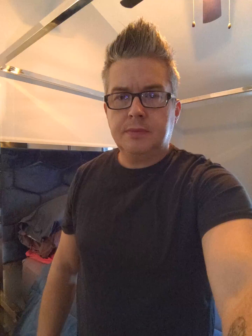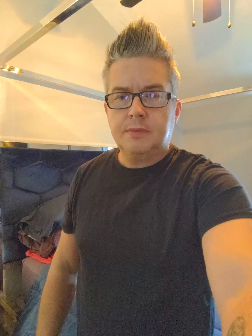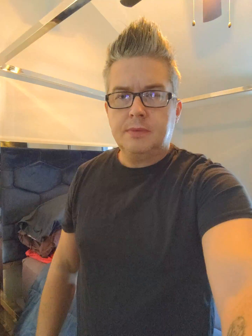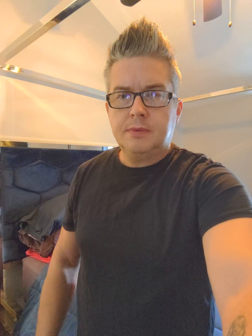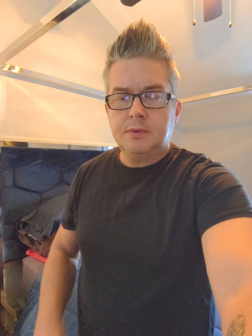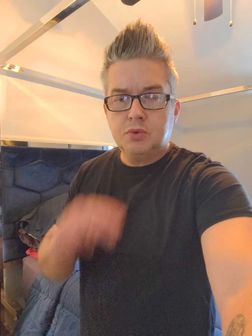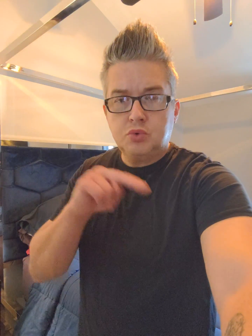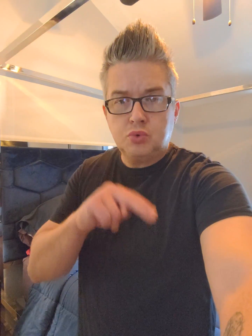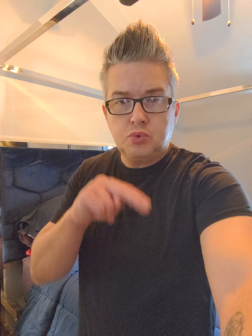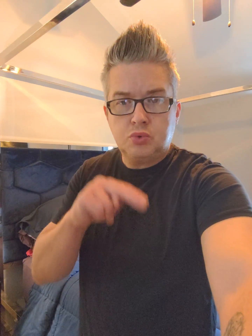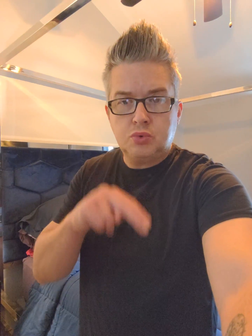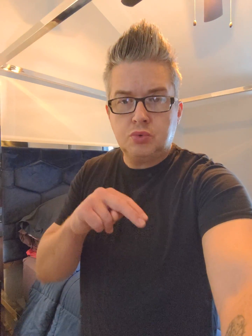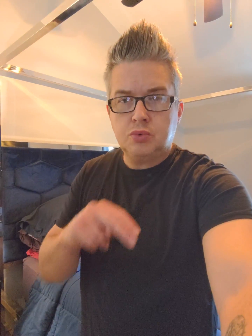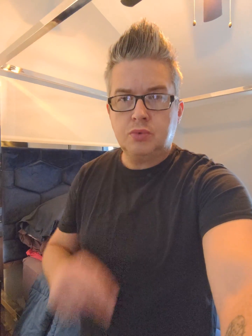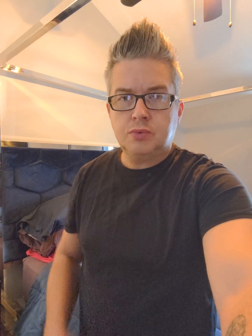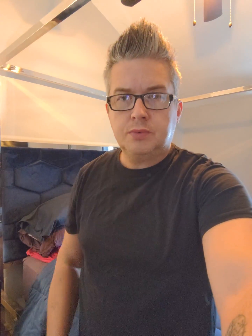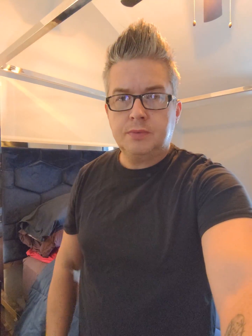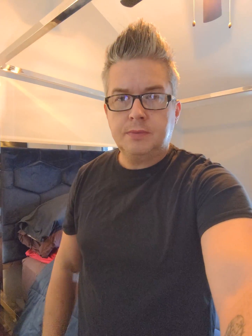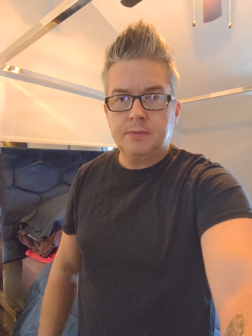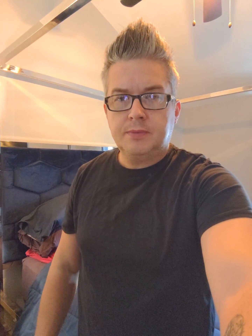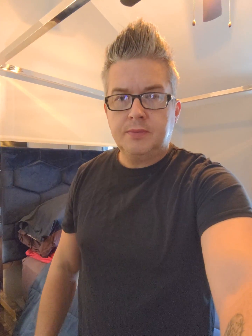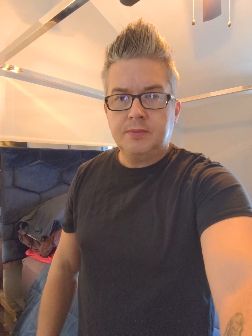nurse